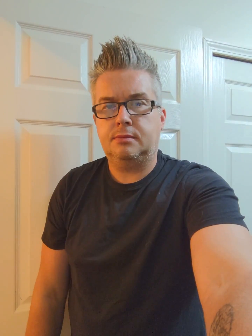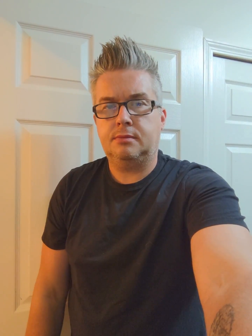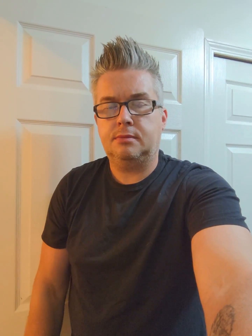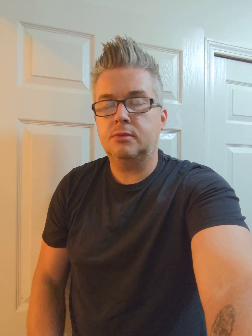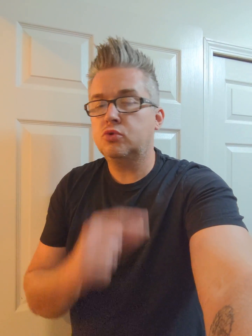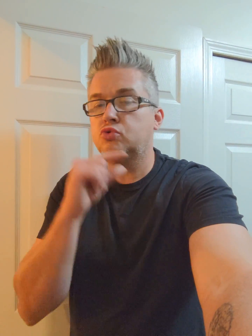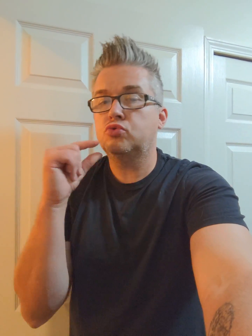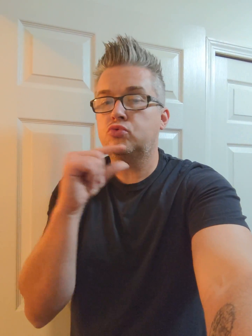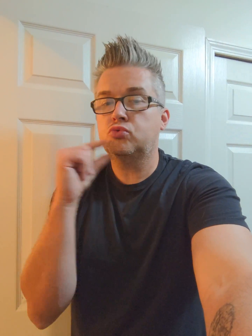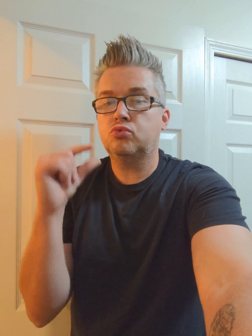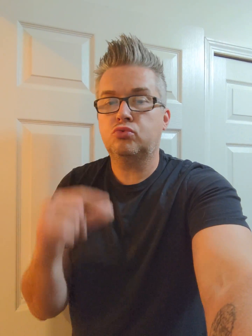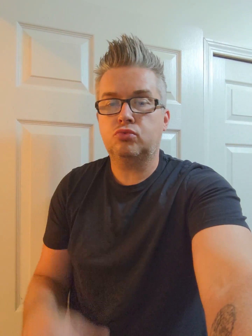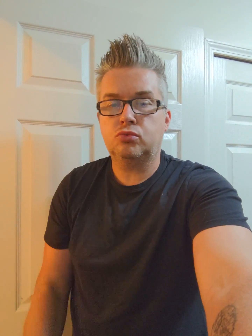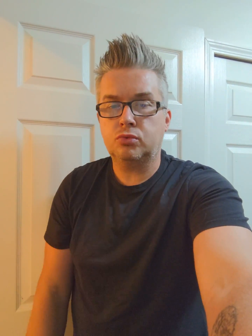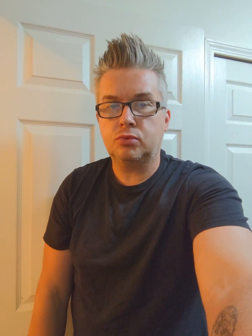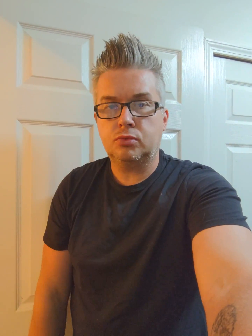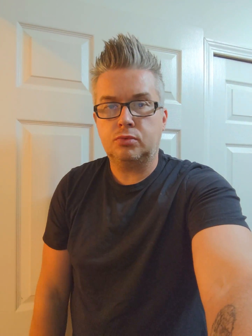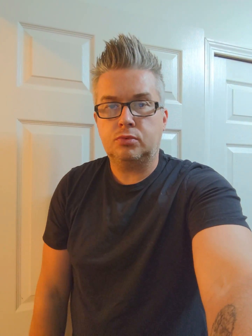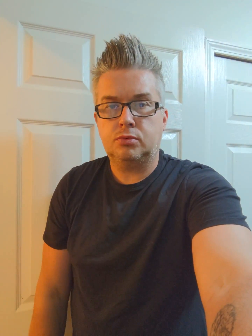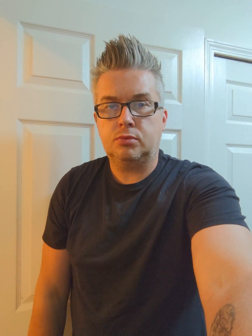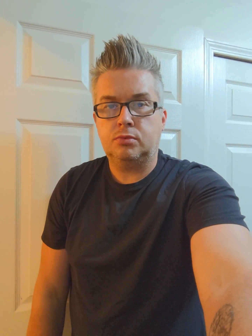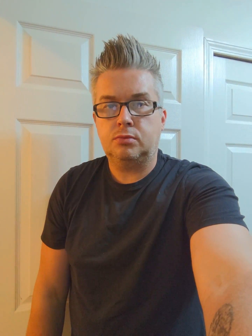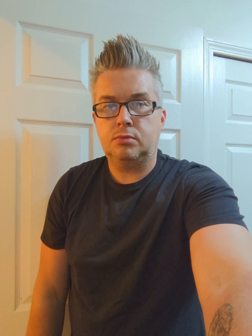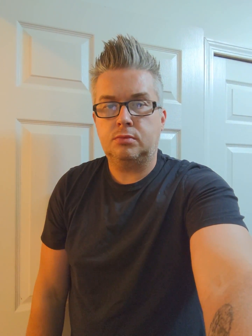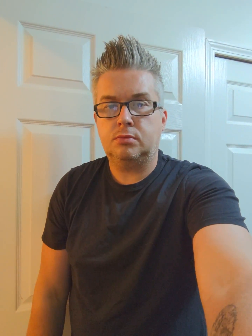glue